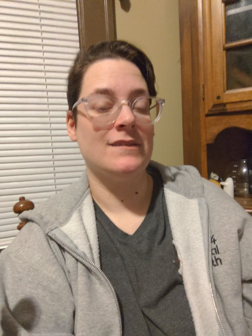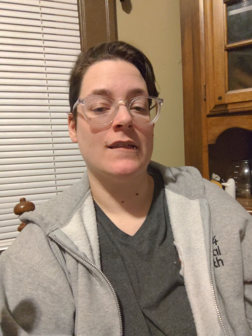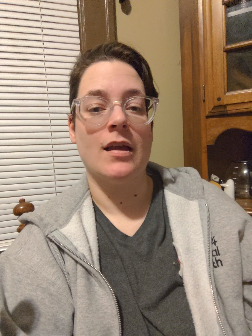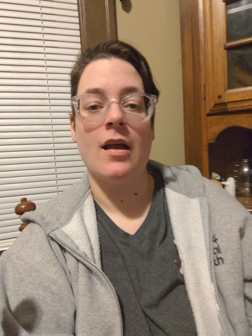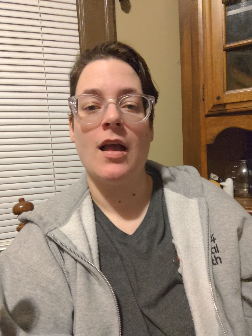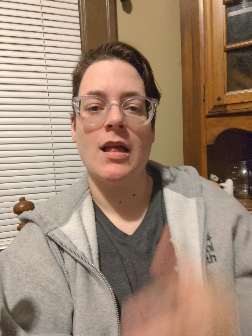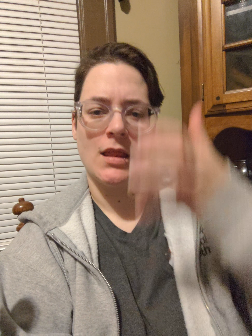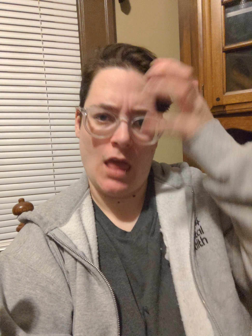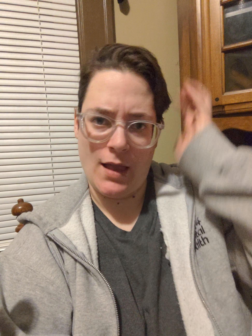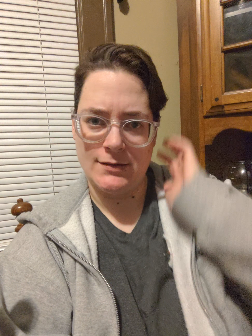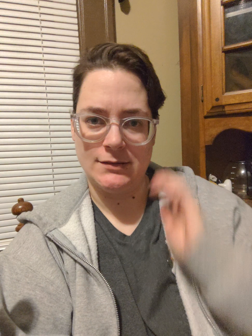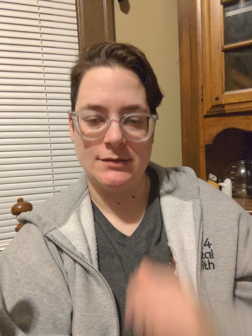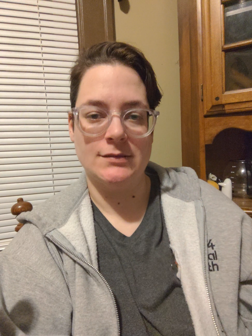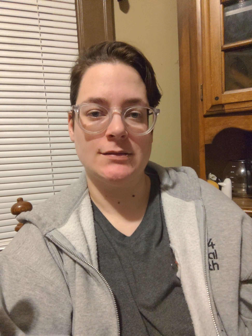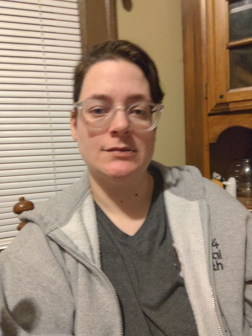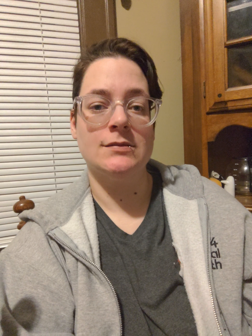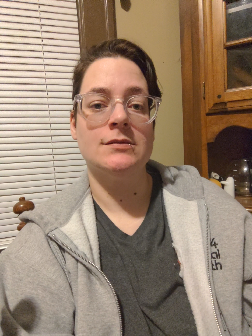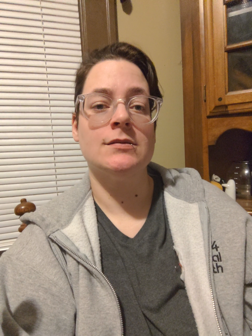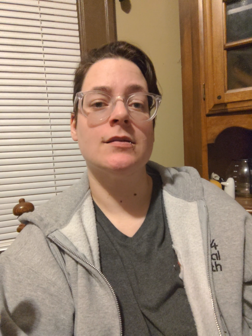lion